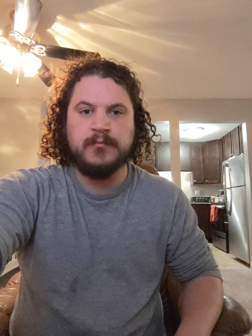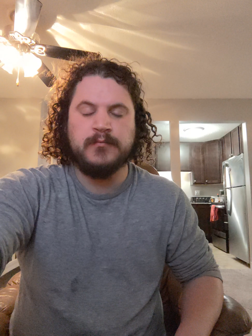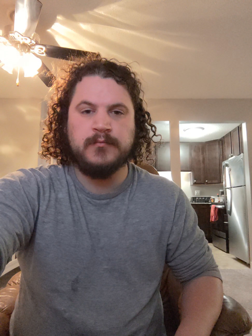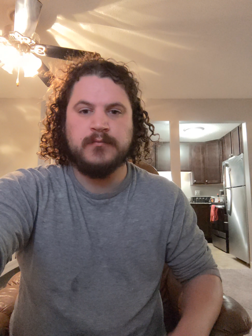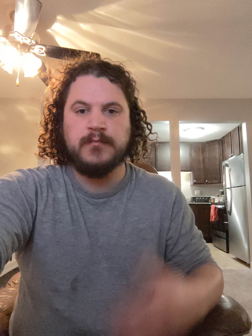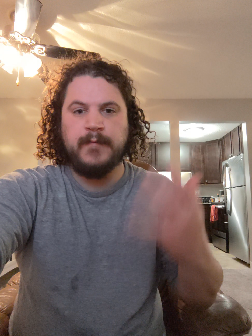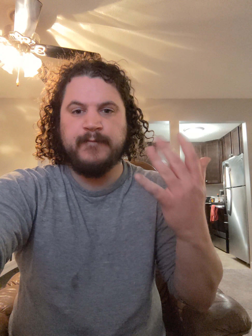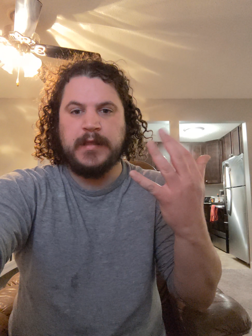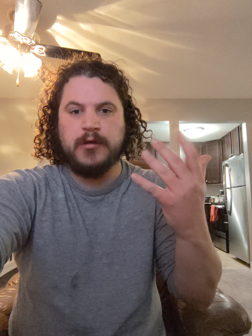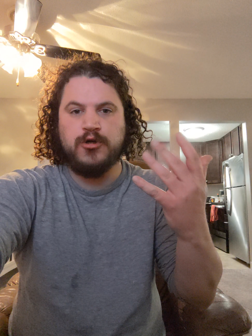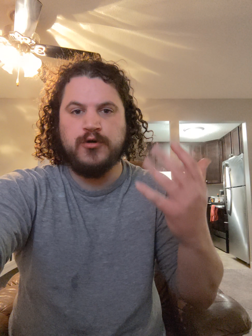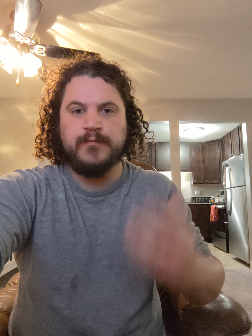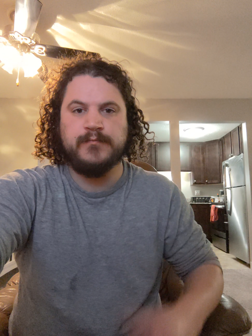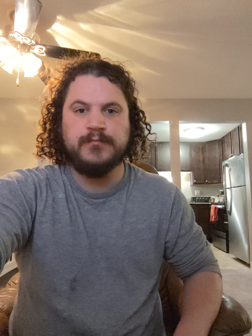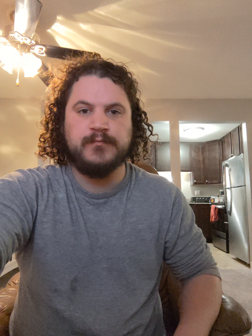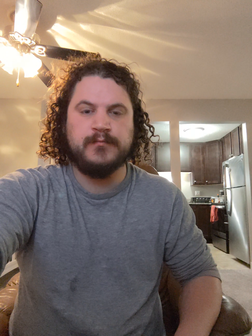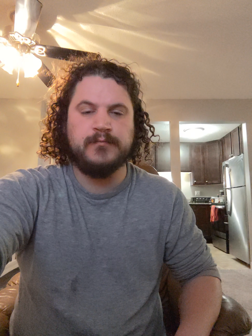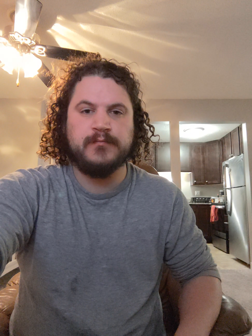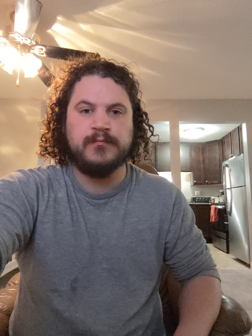finger